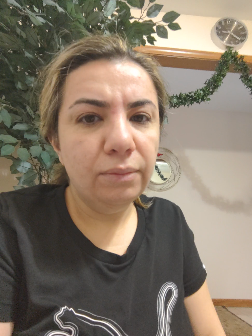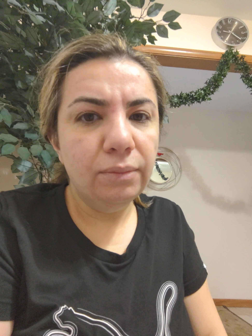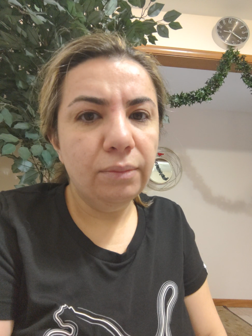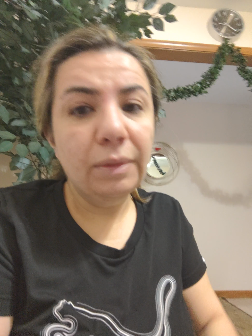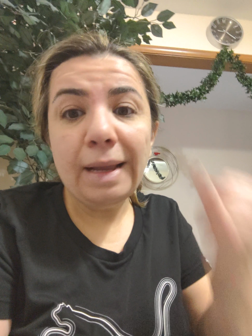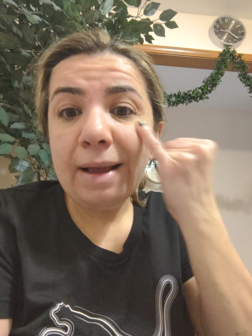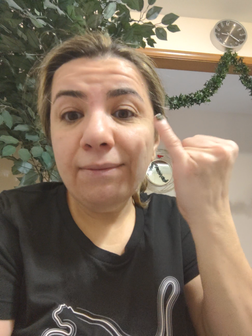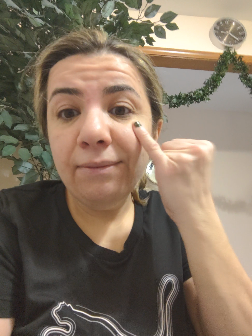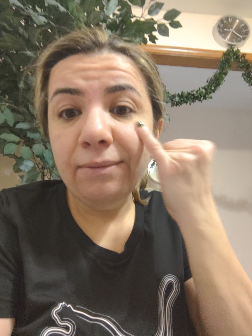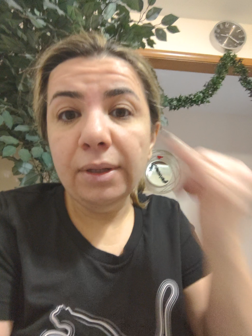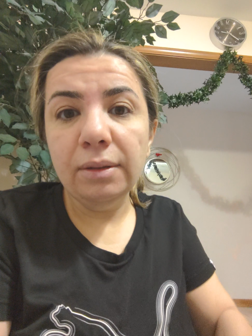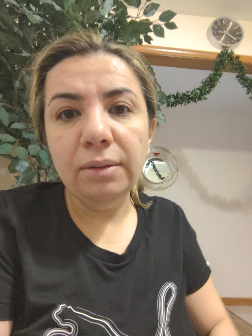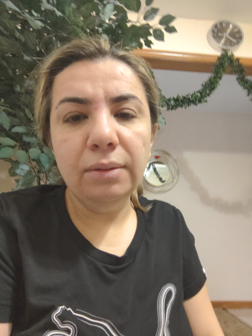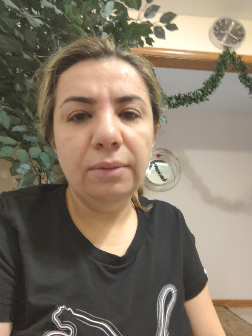if